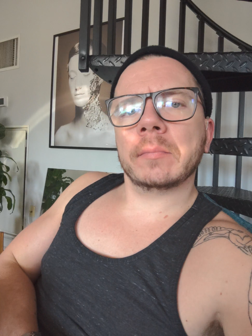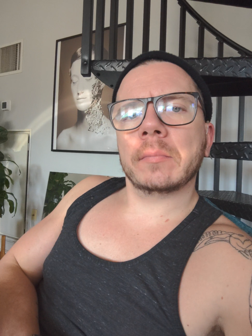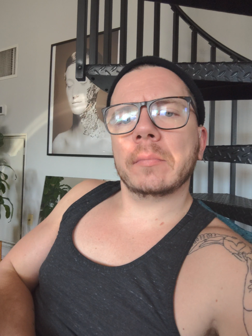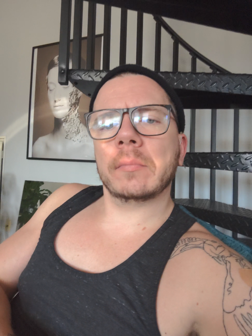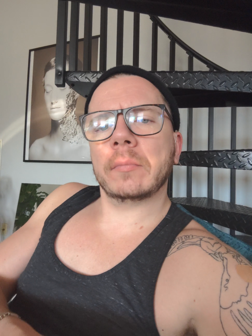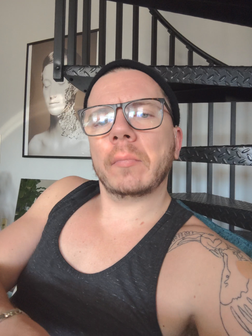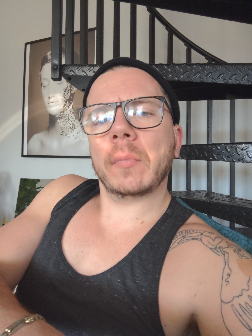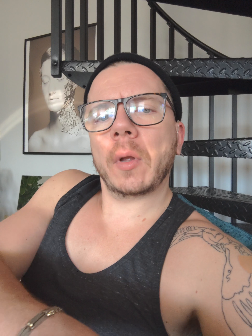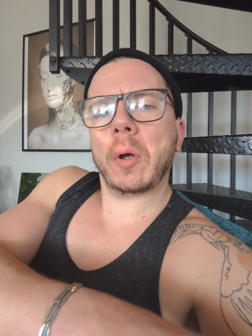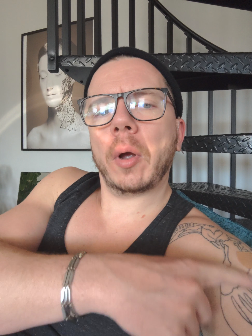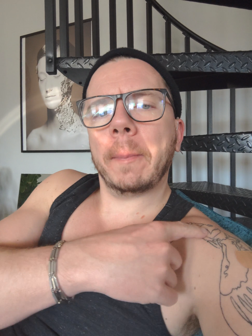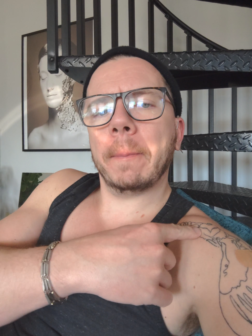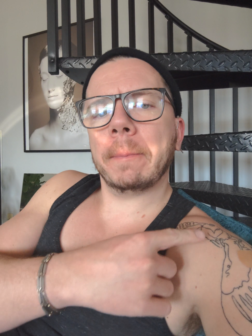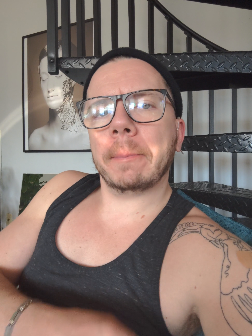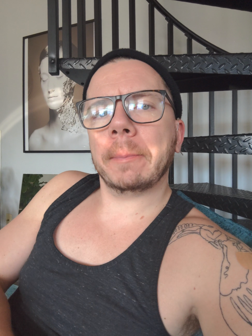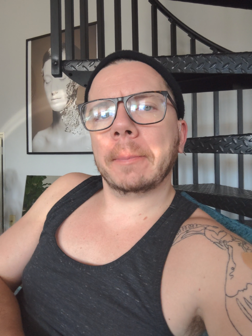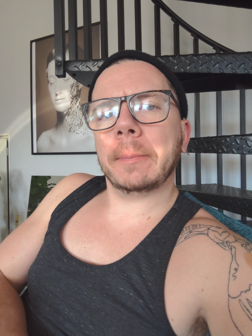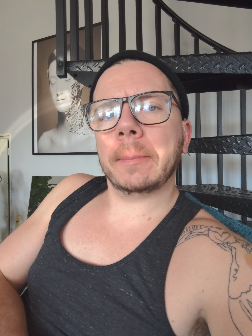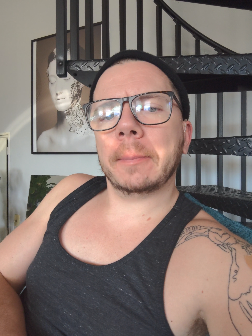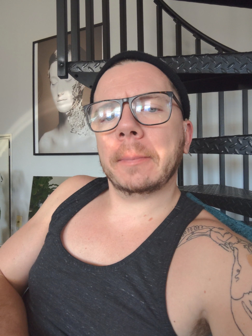arm